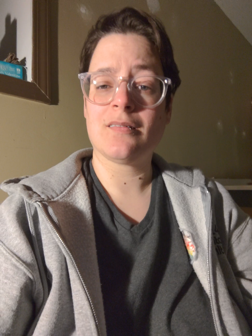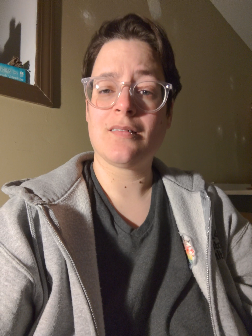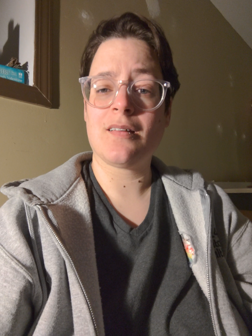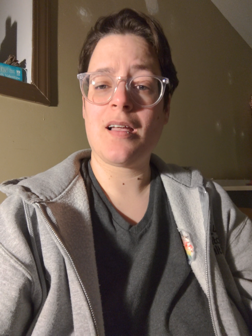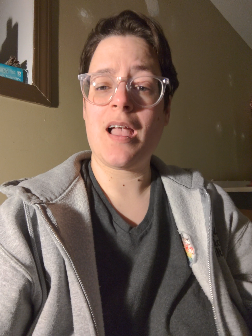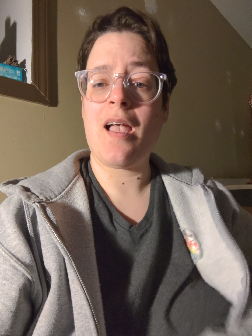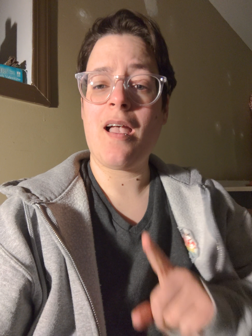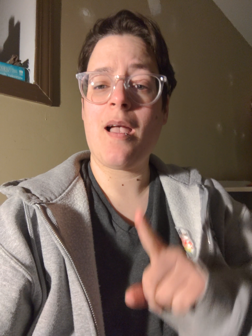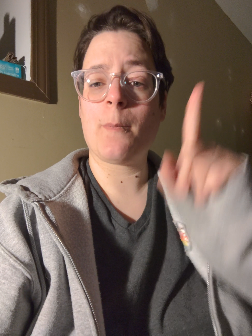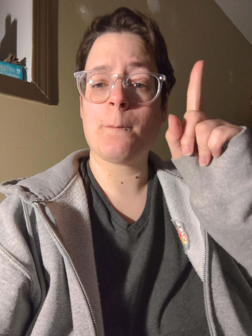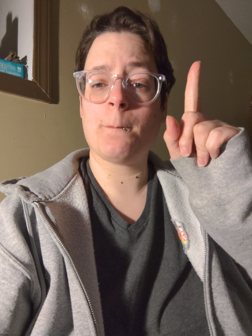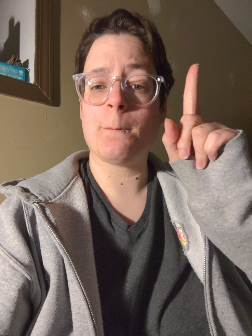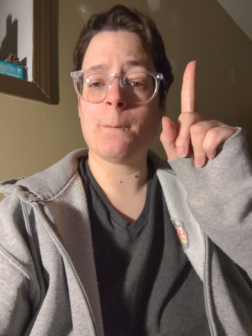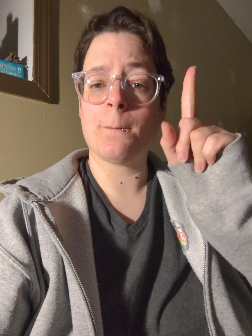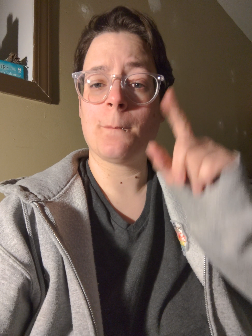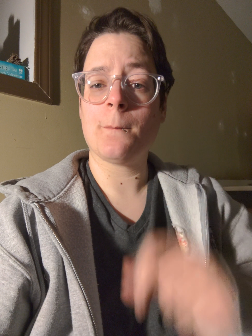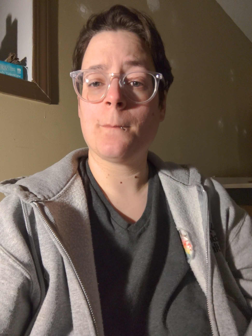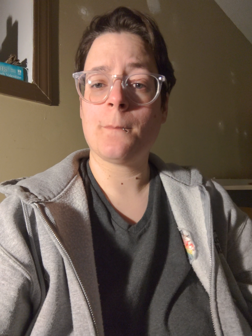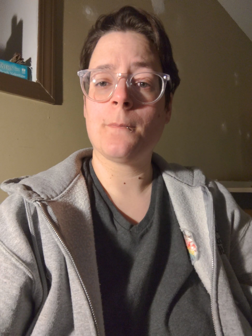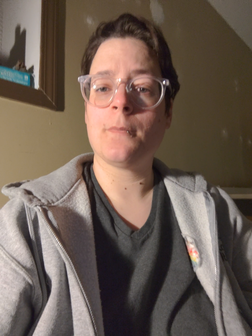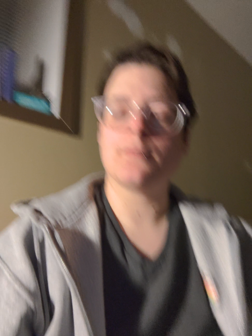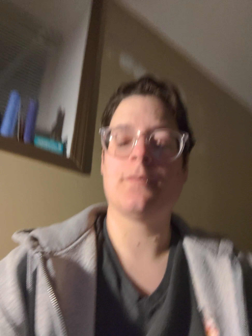up